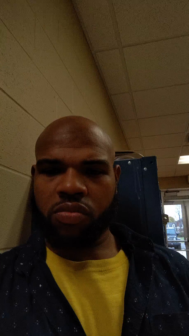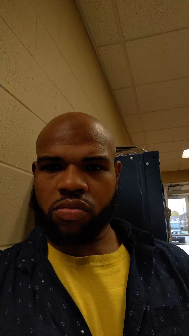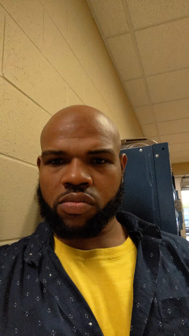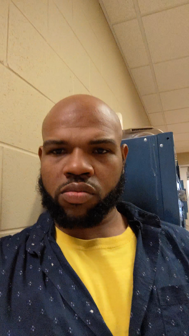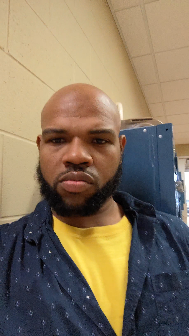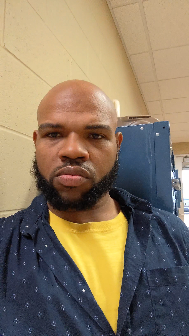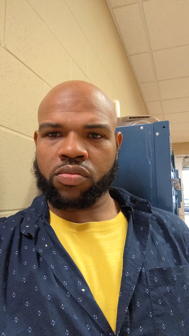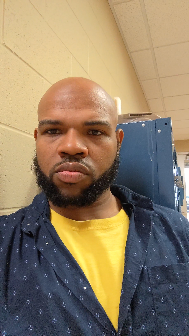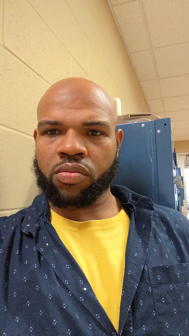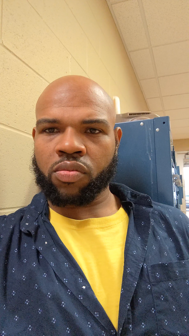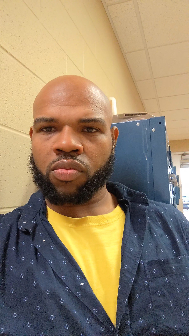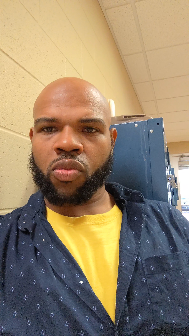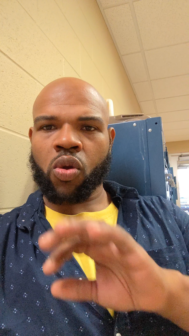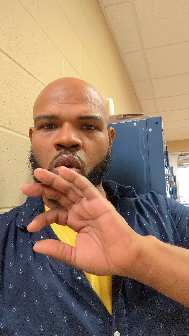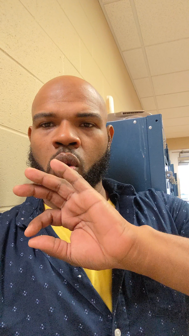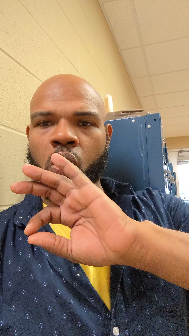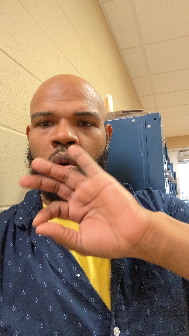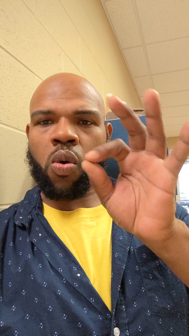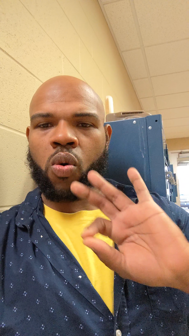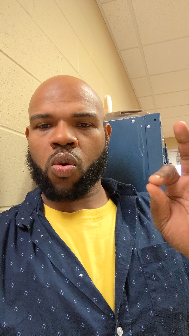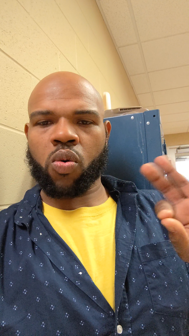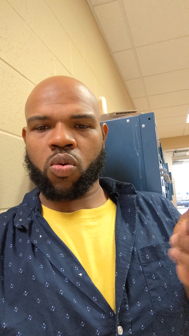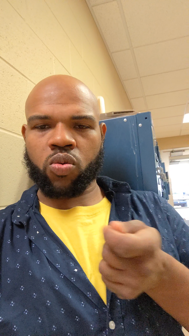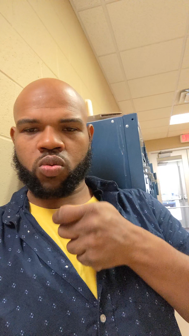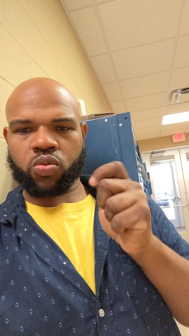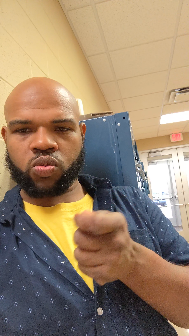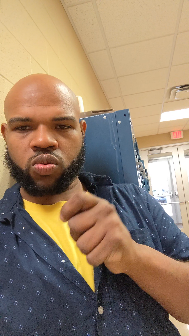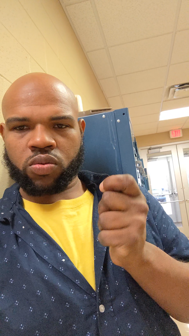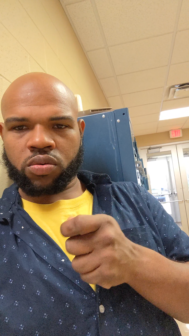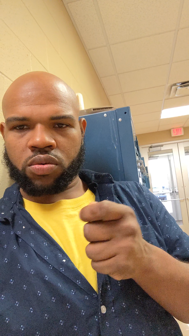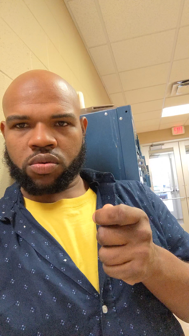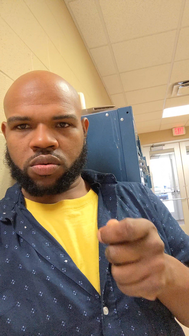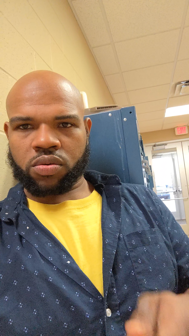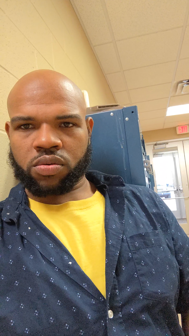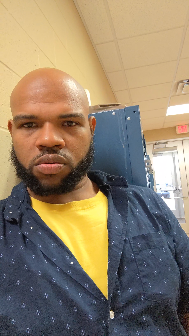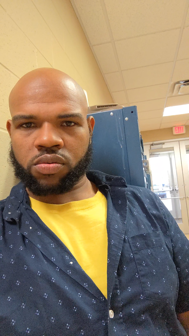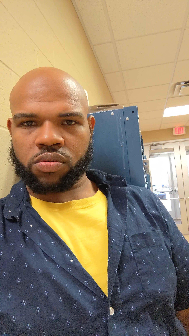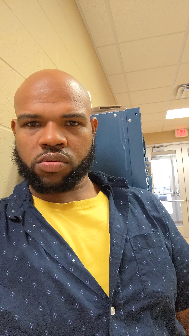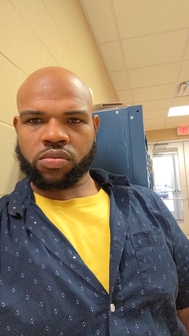hose